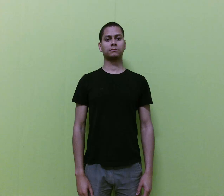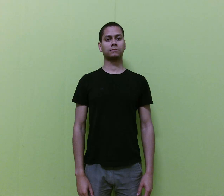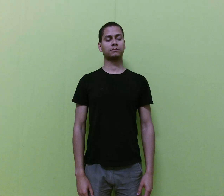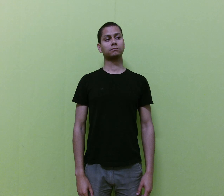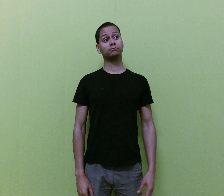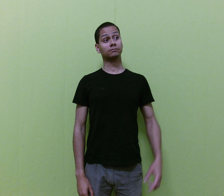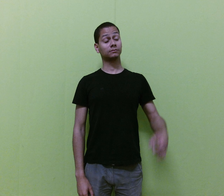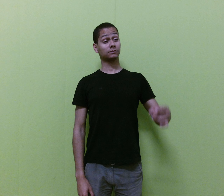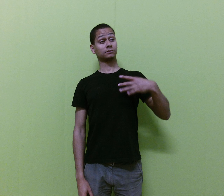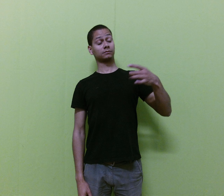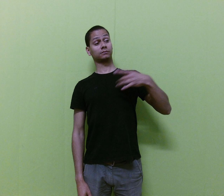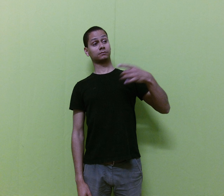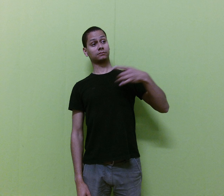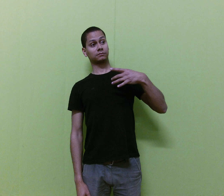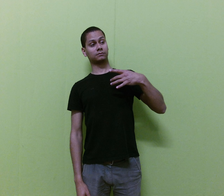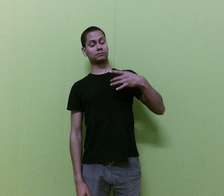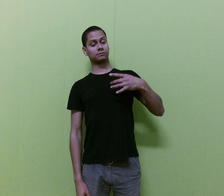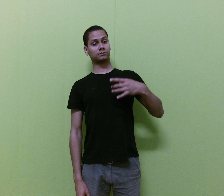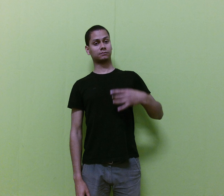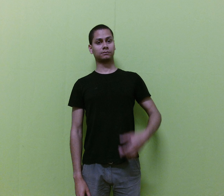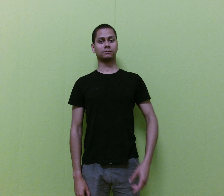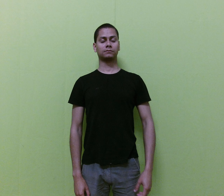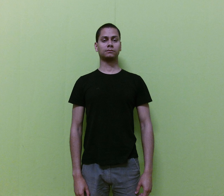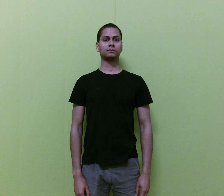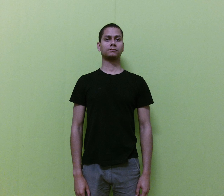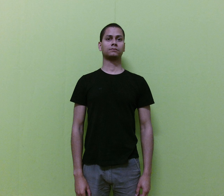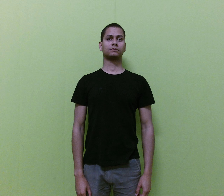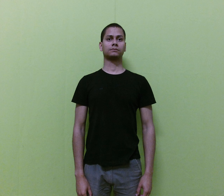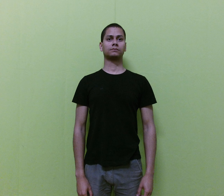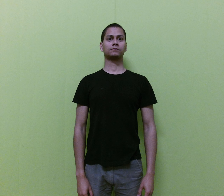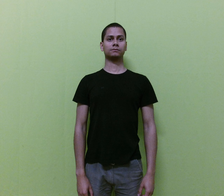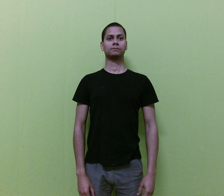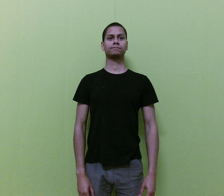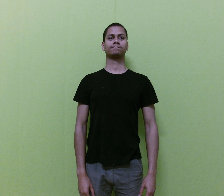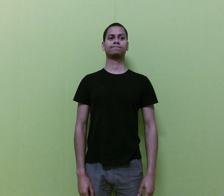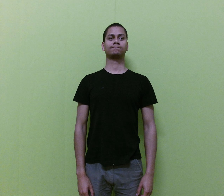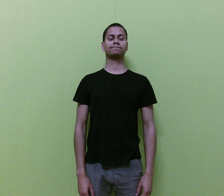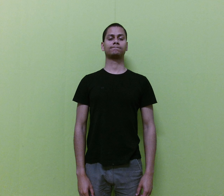medo